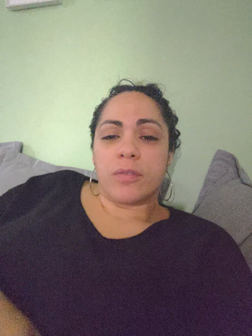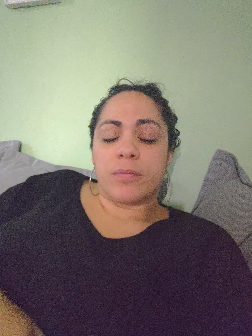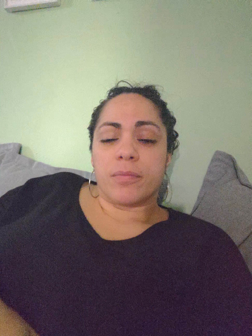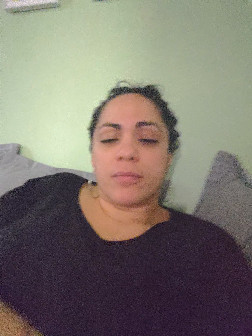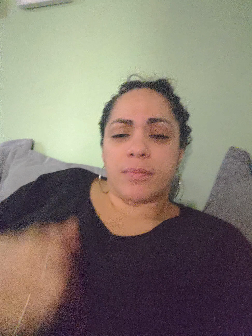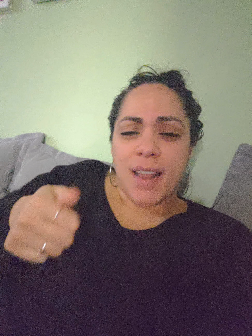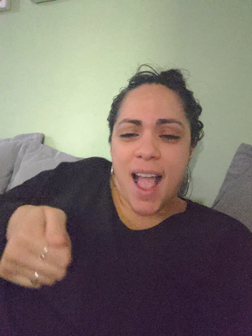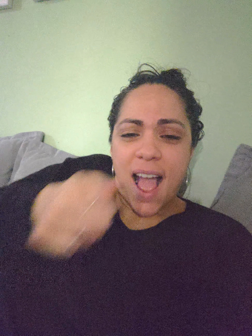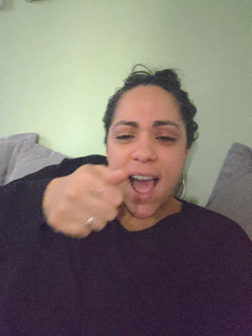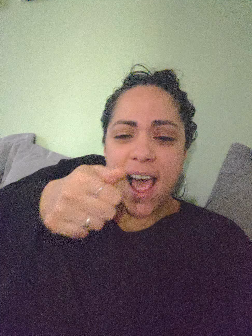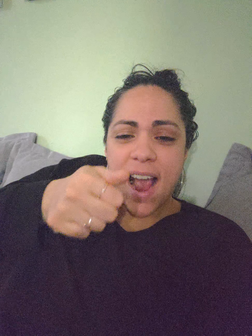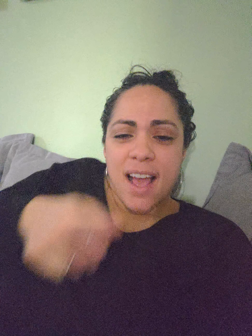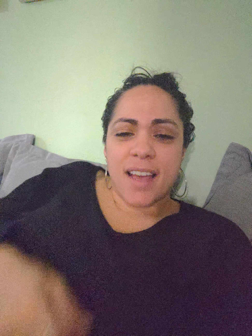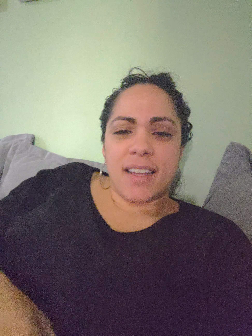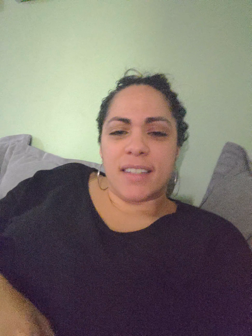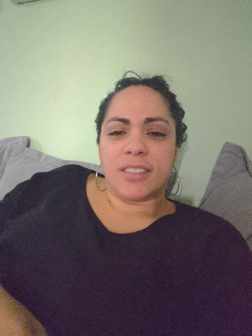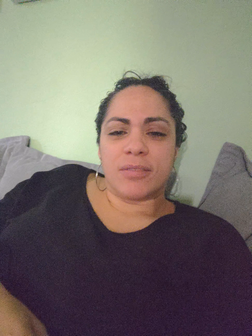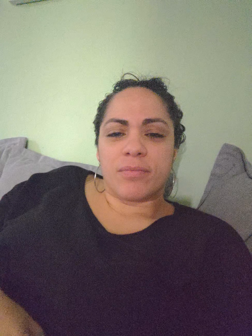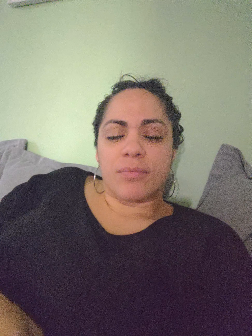hide